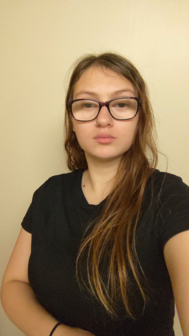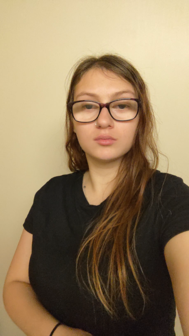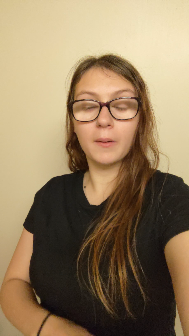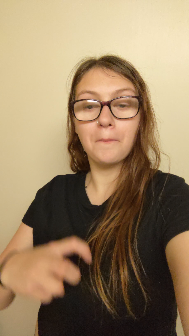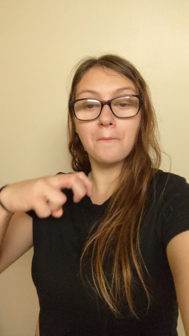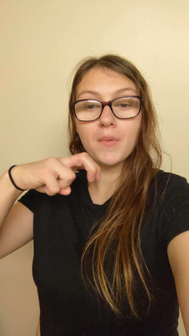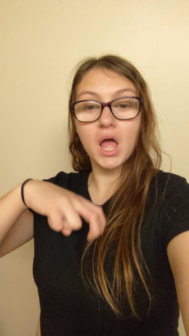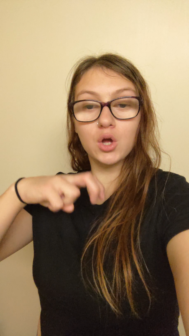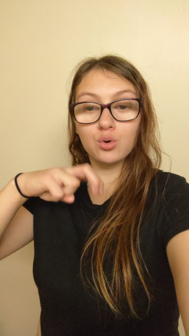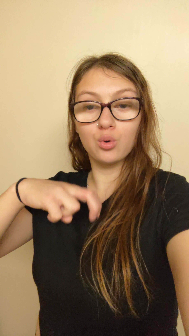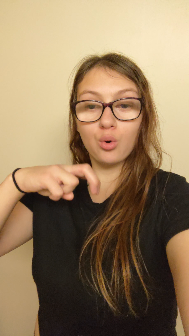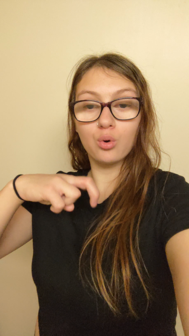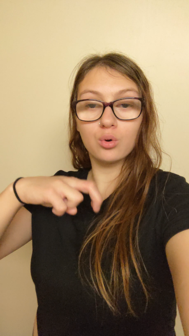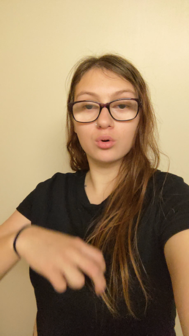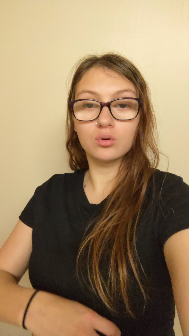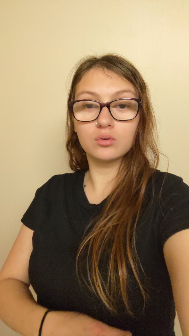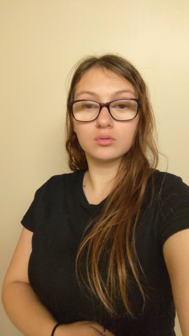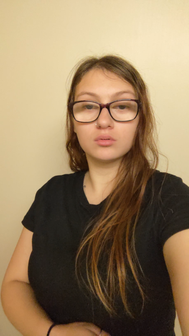potato